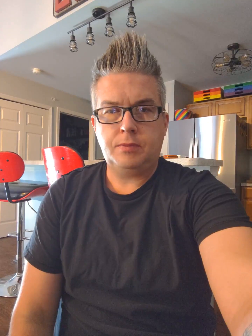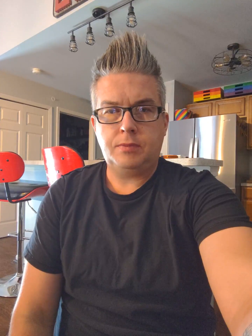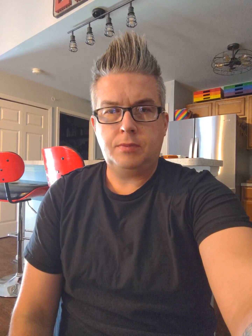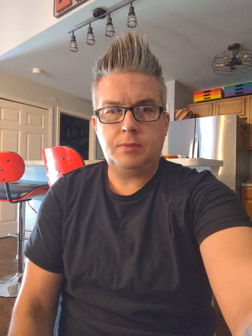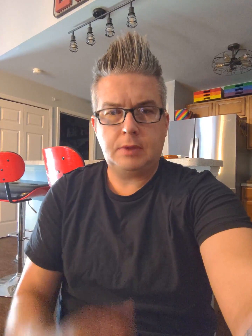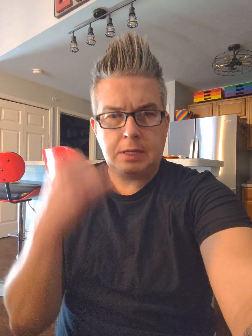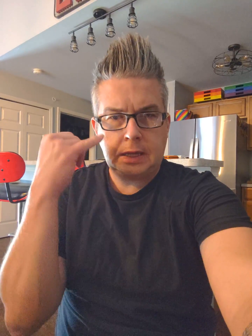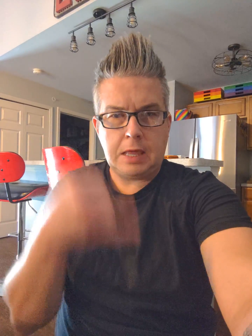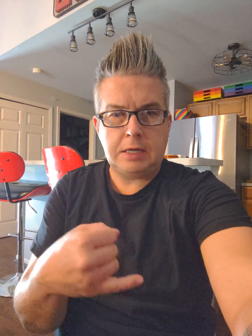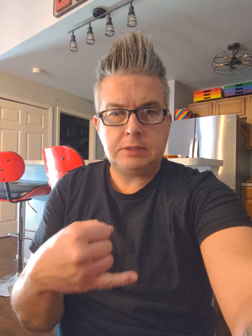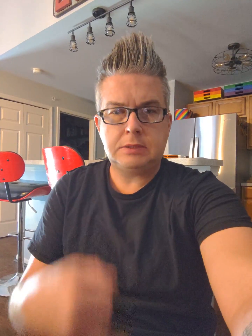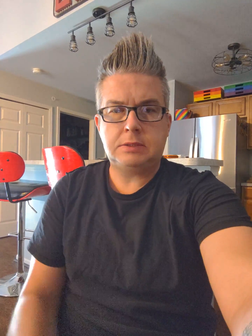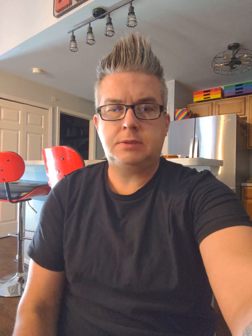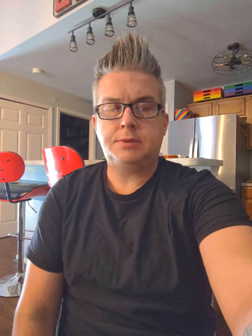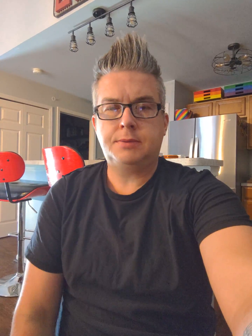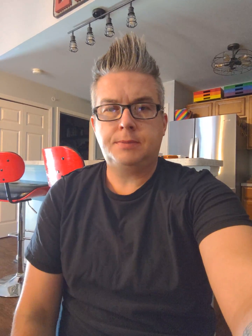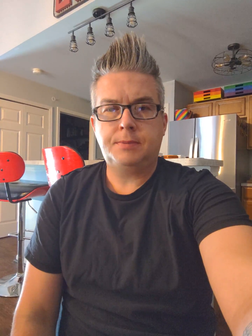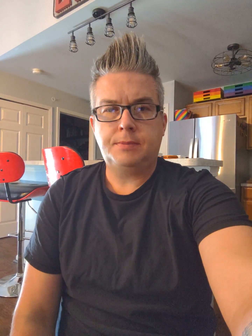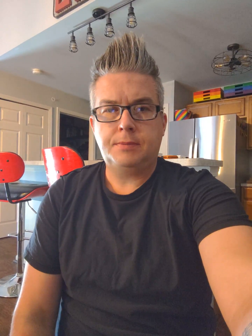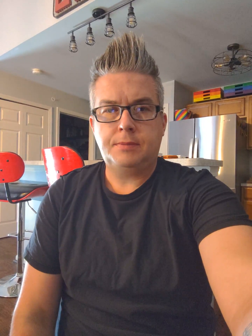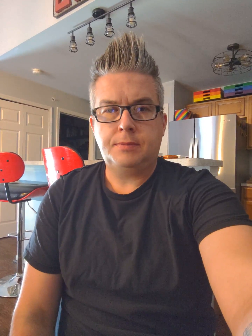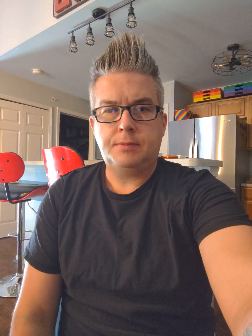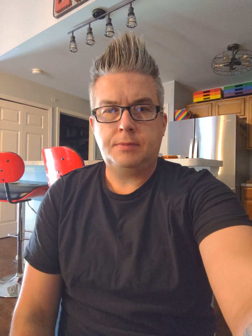last